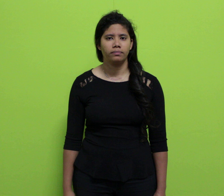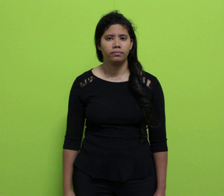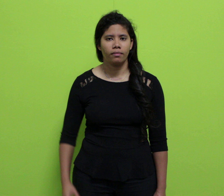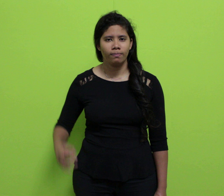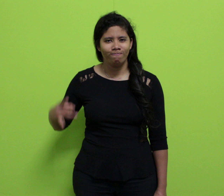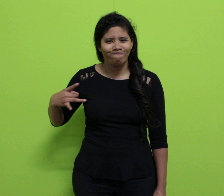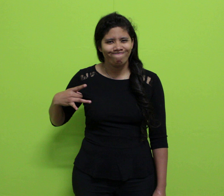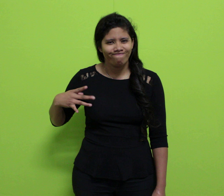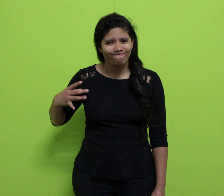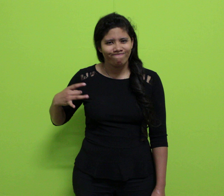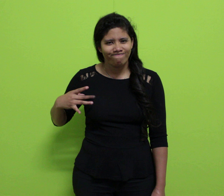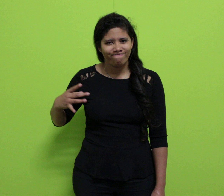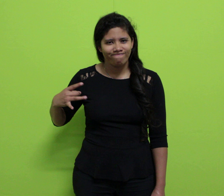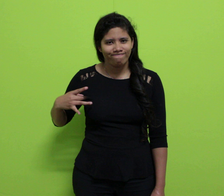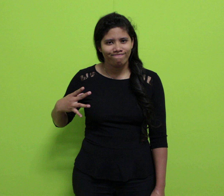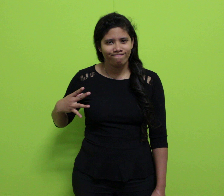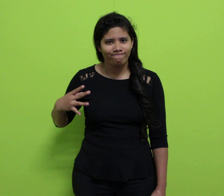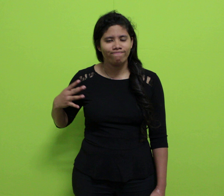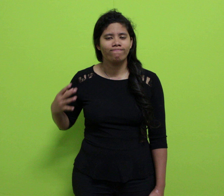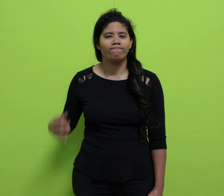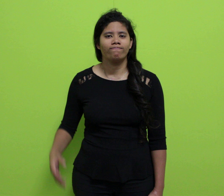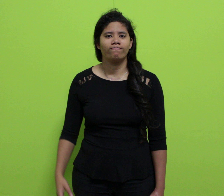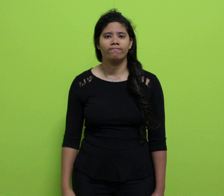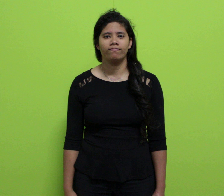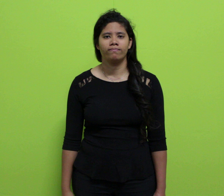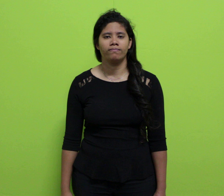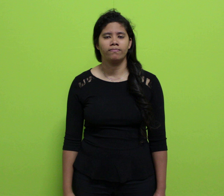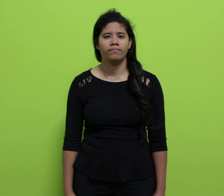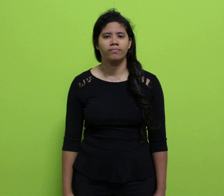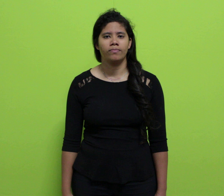medo